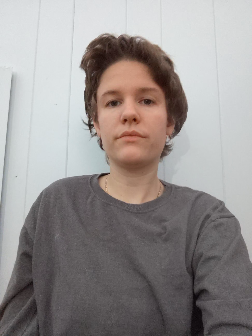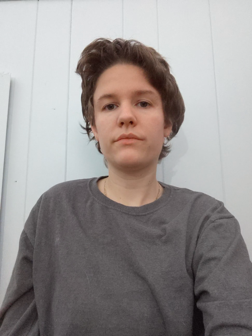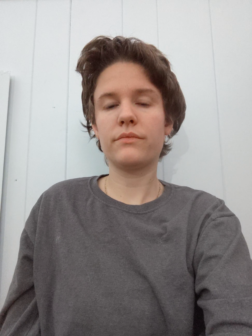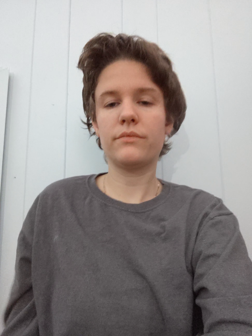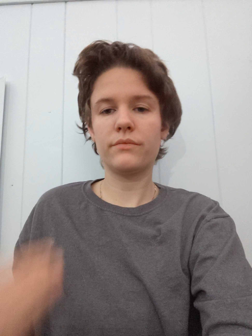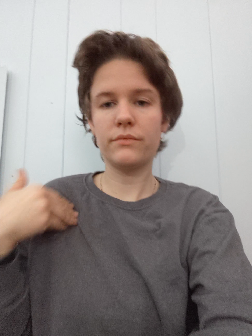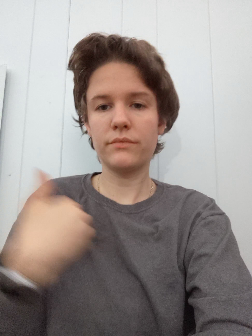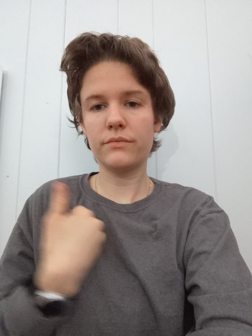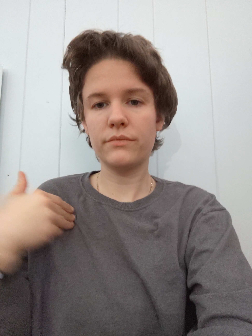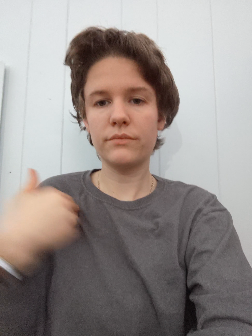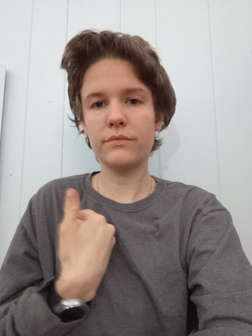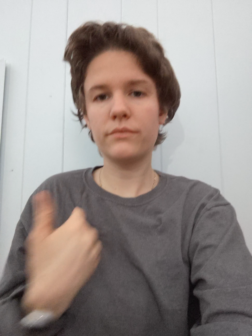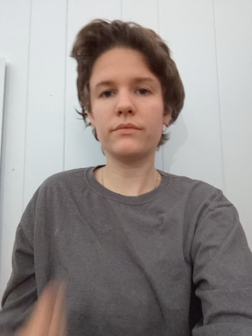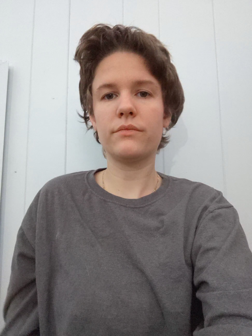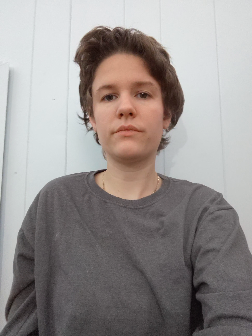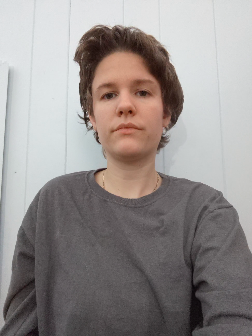animal